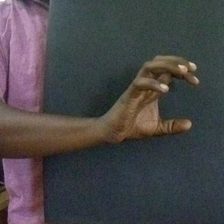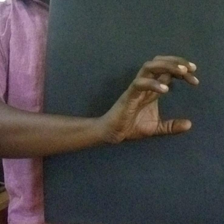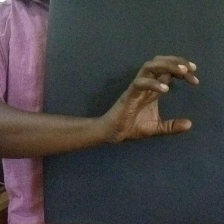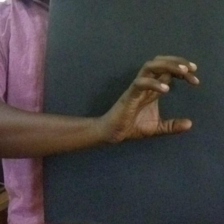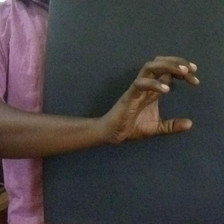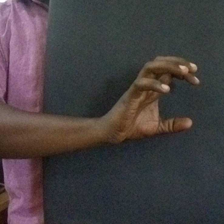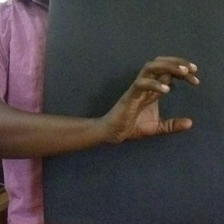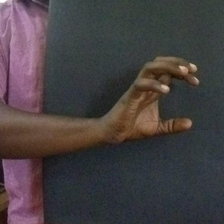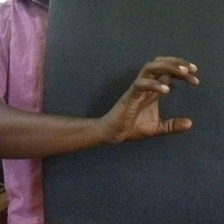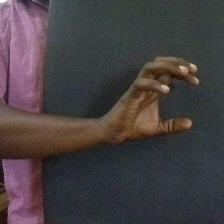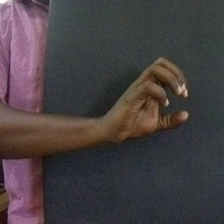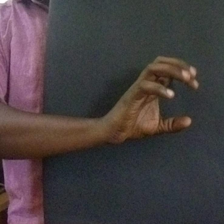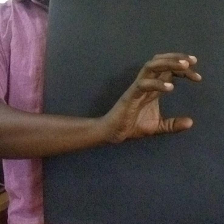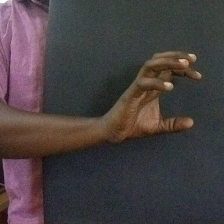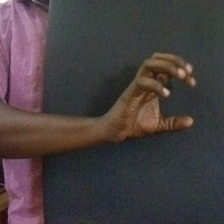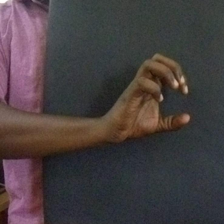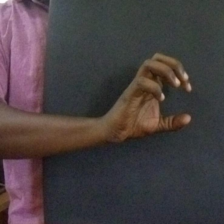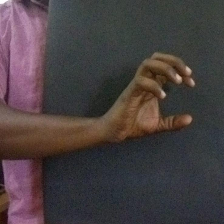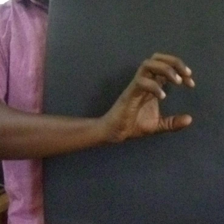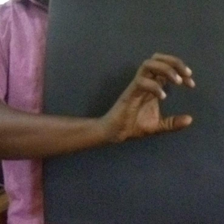pain